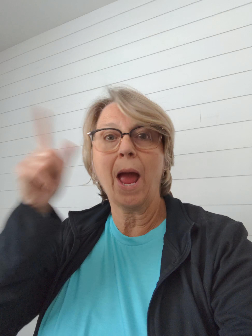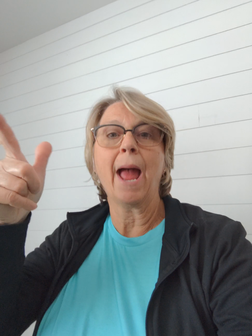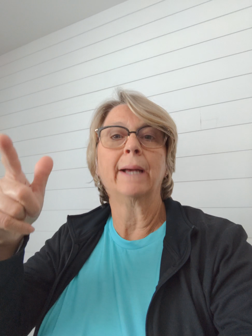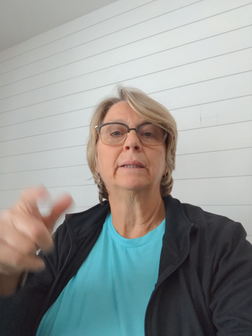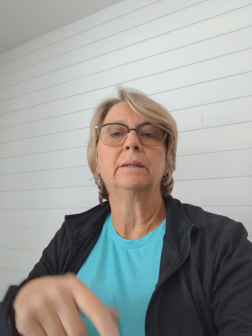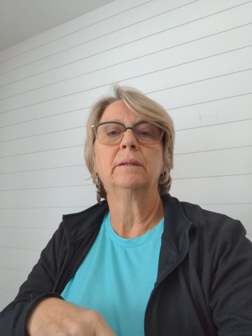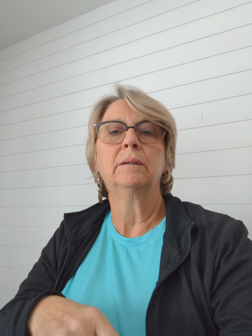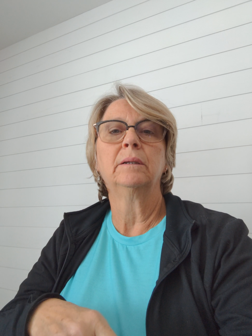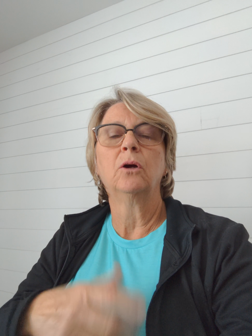awake